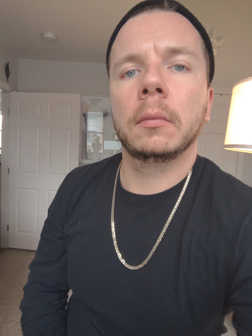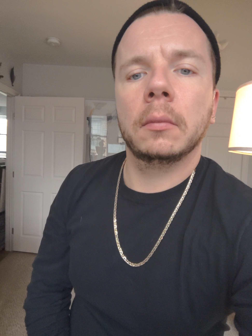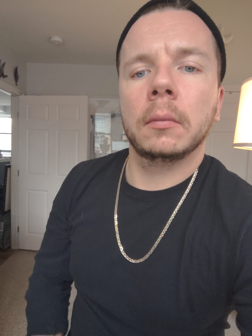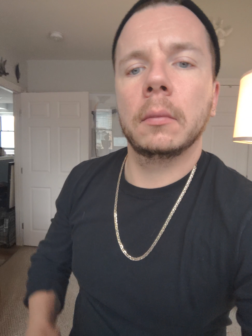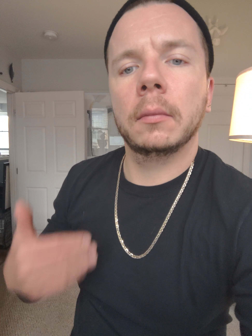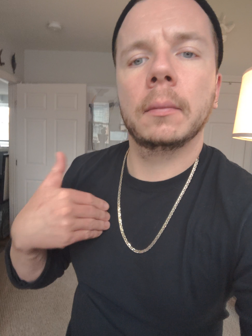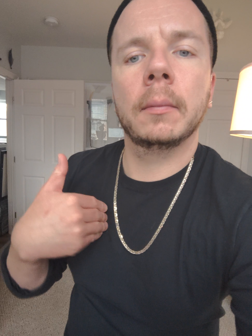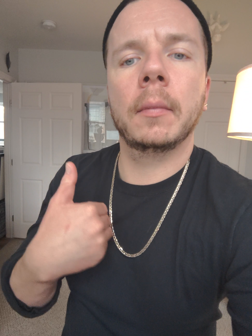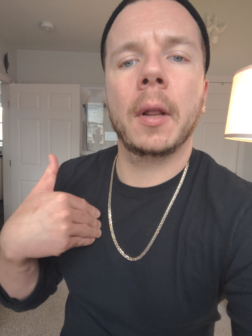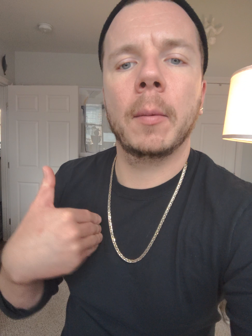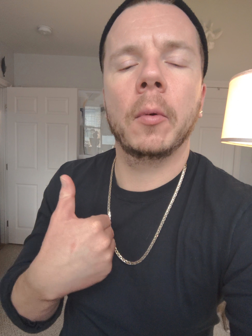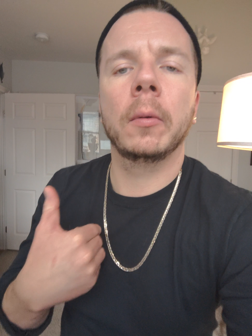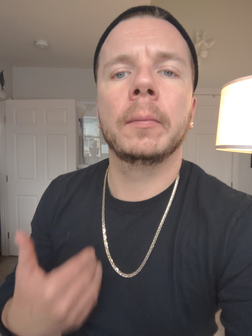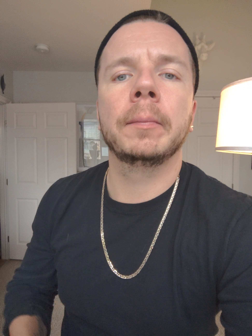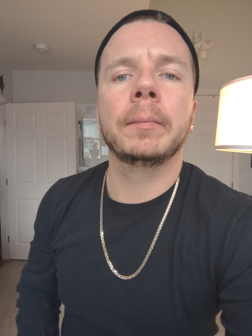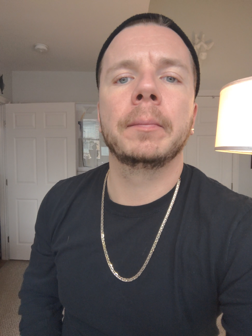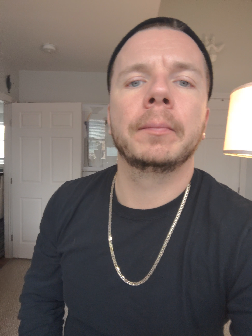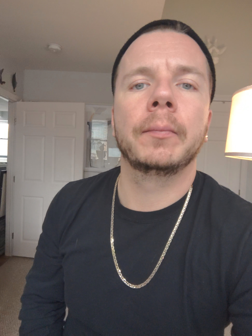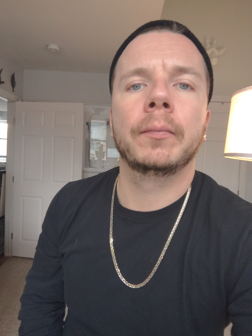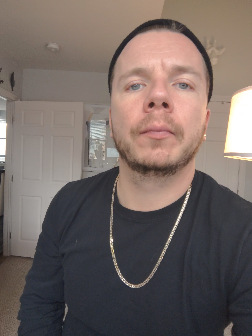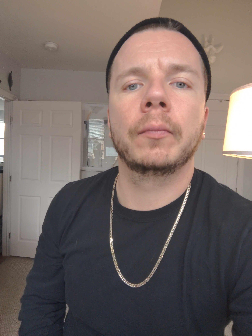animal